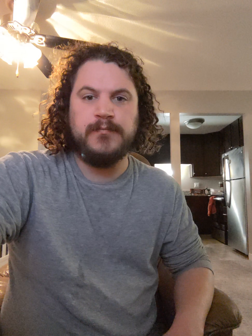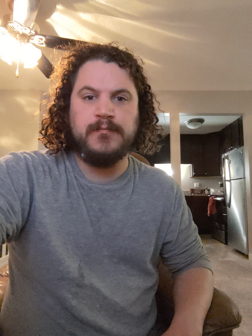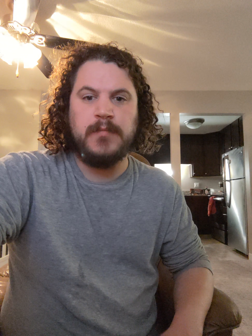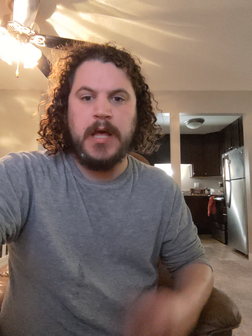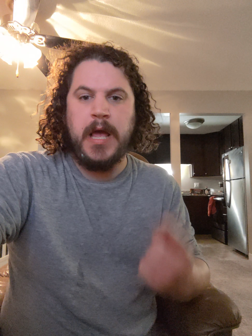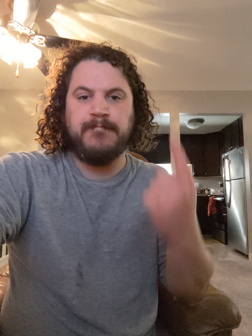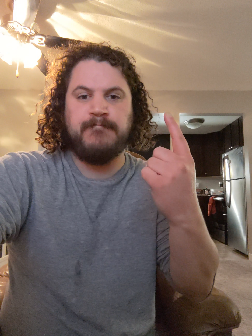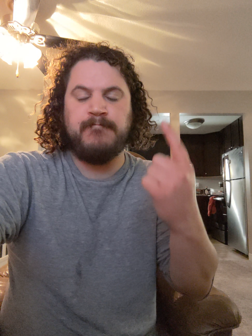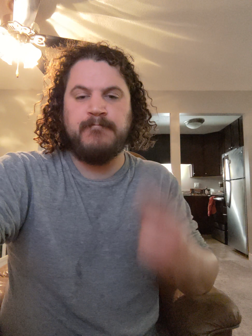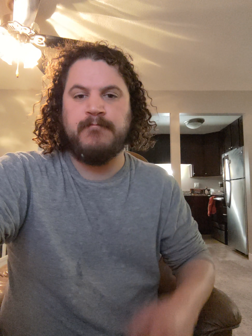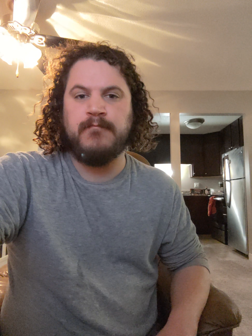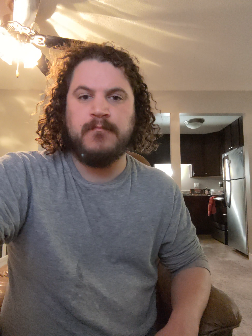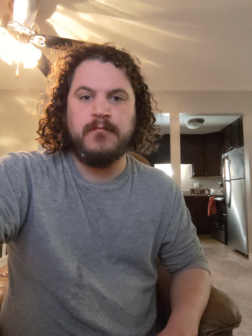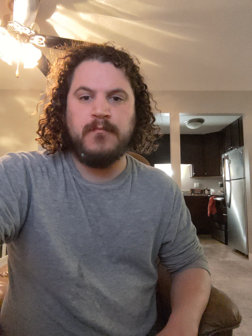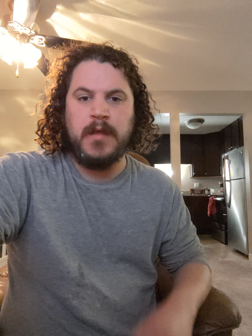up